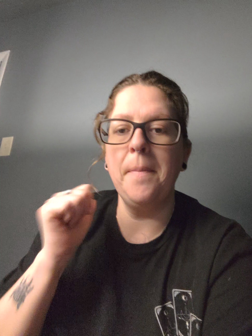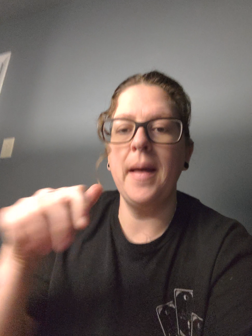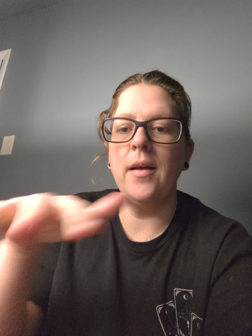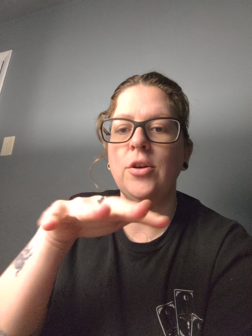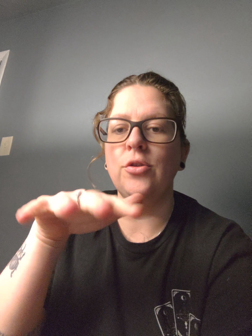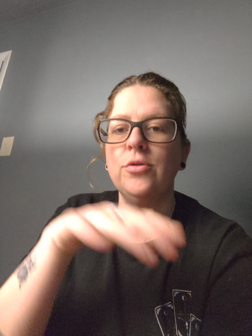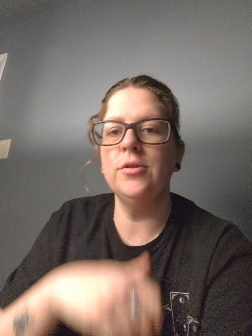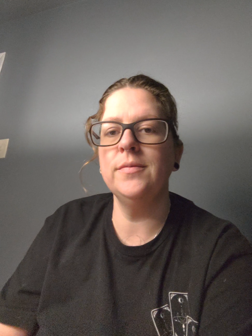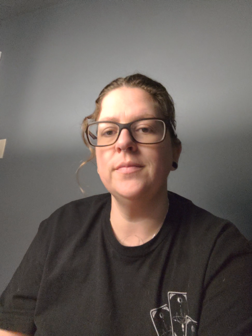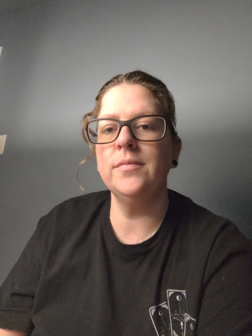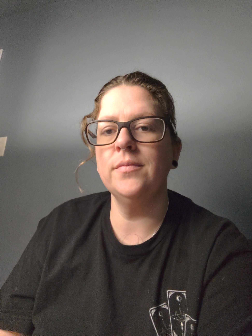backyard